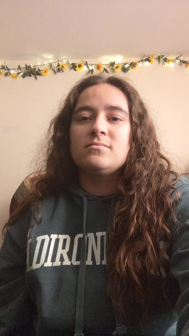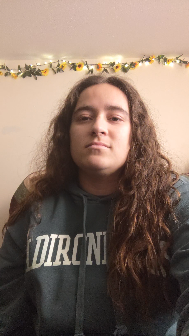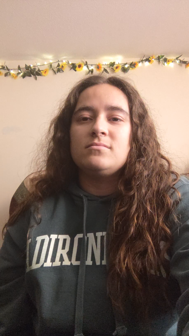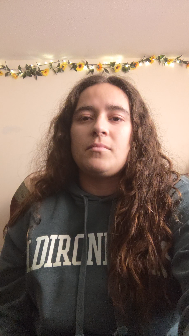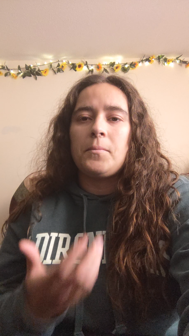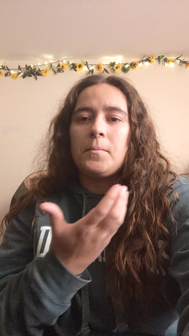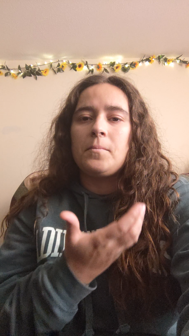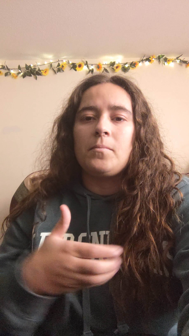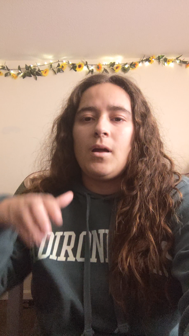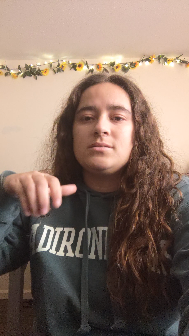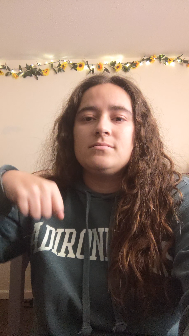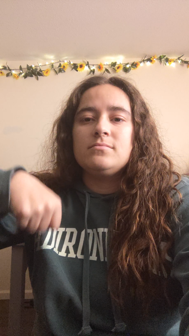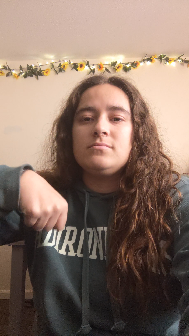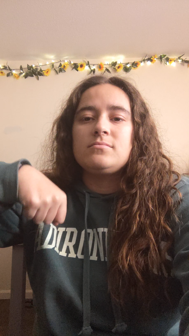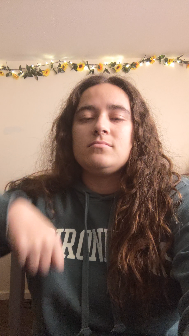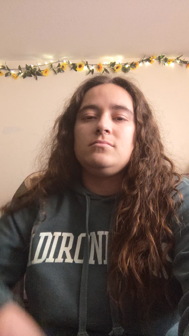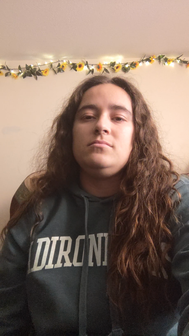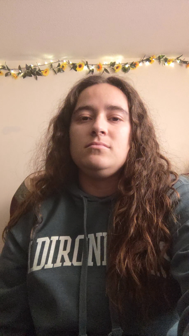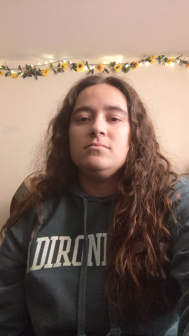basket